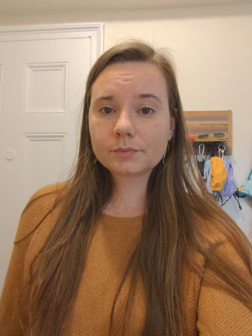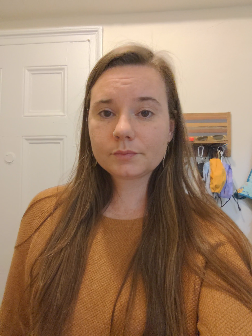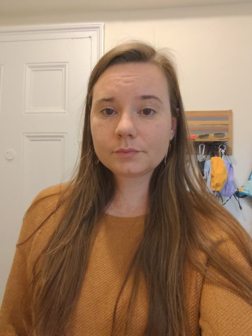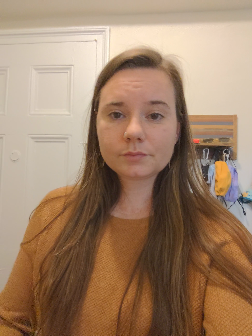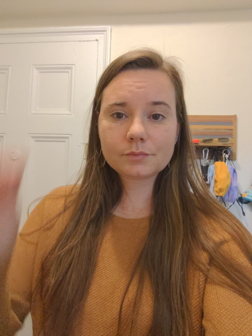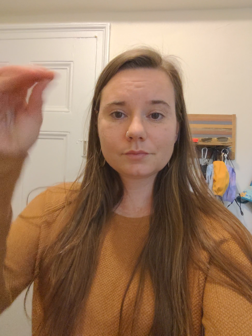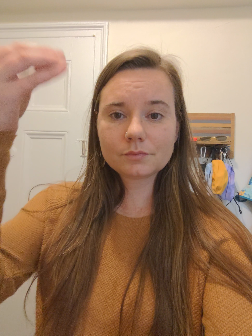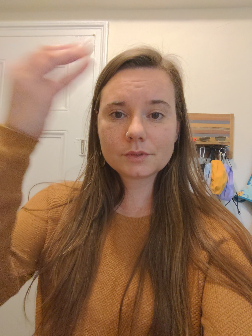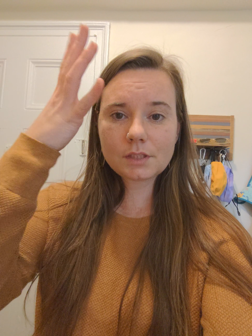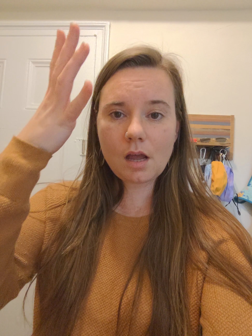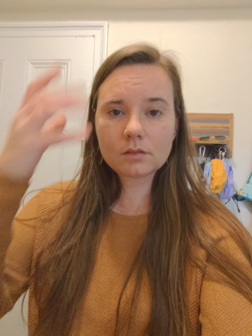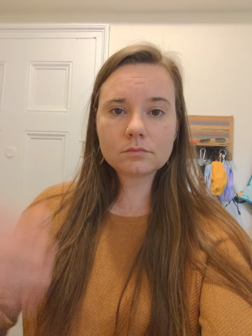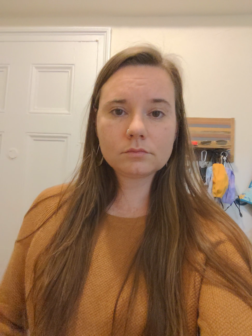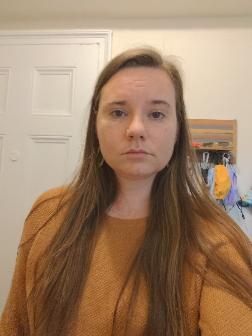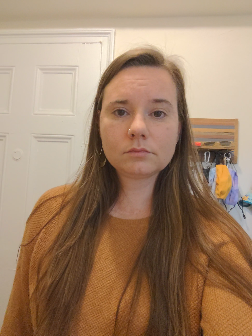sun